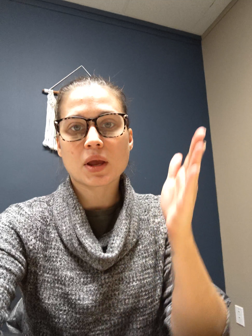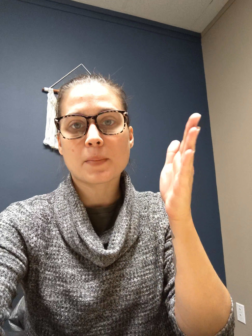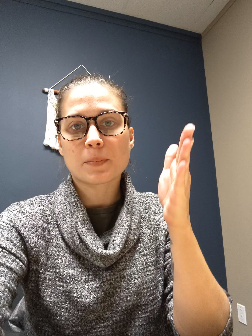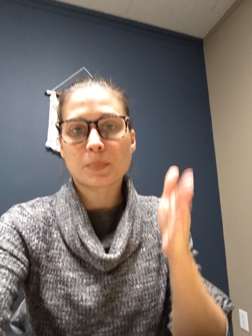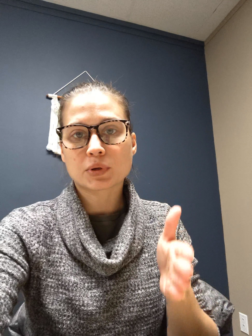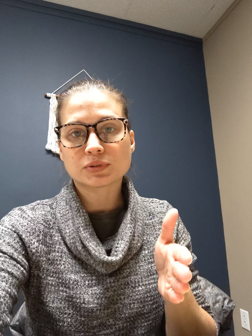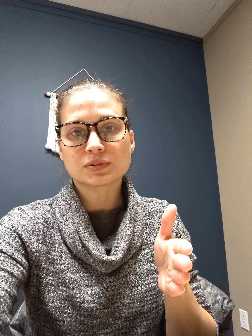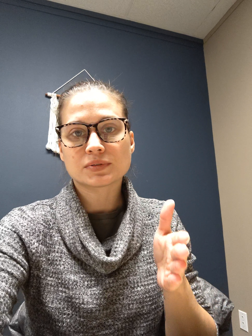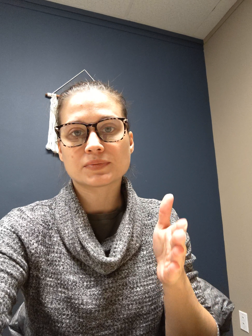person